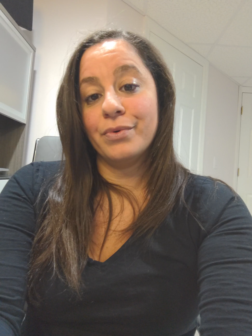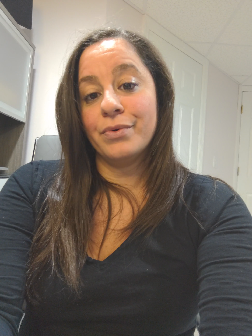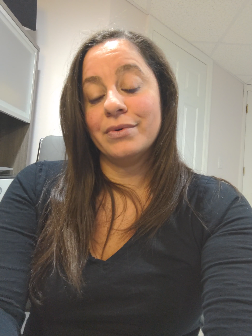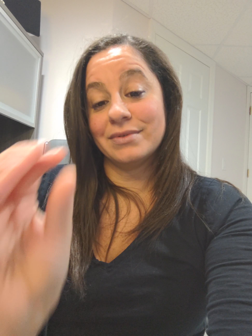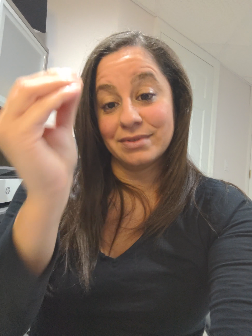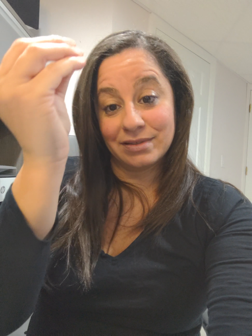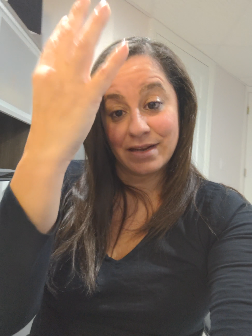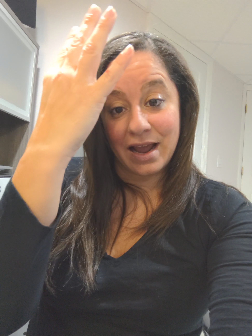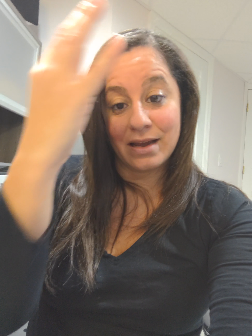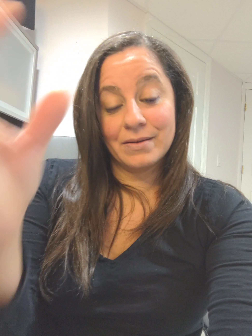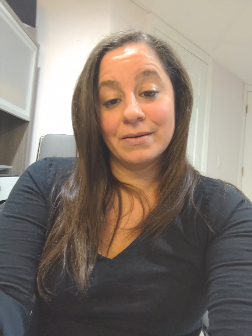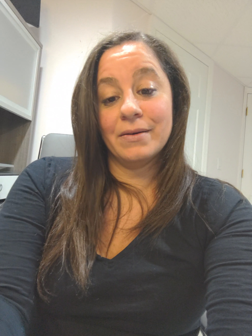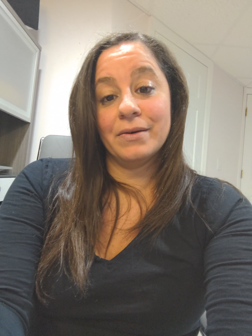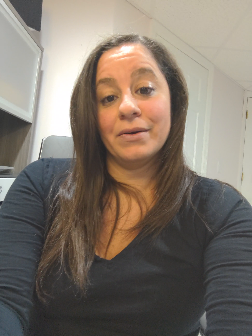sun